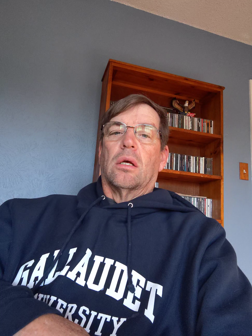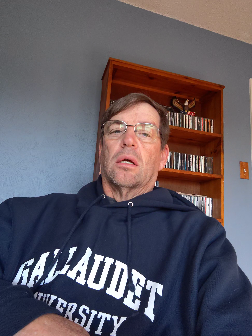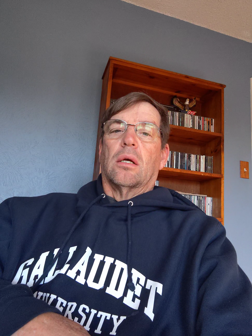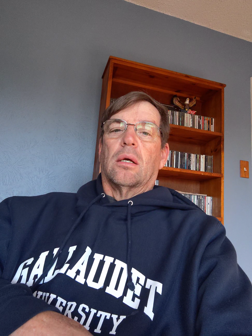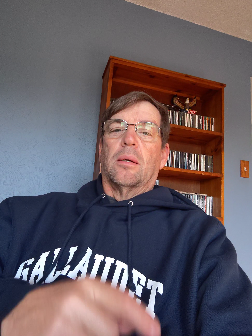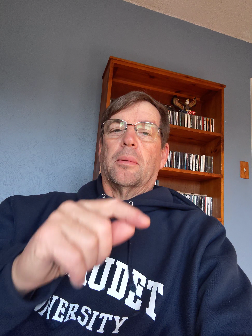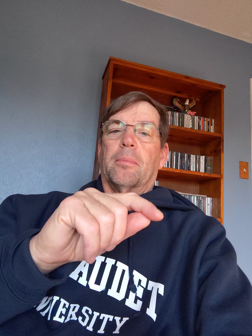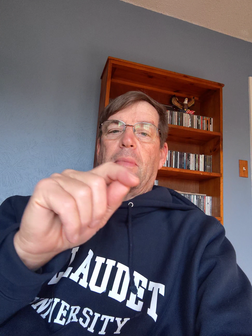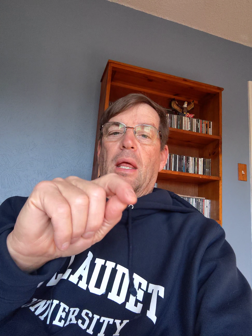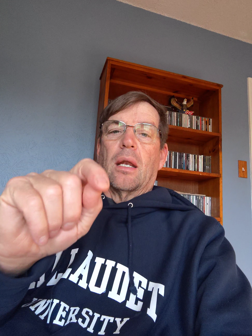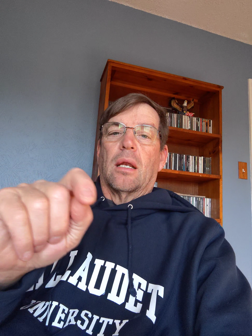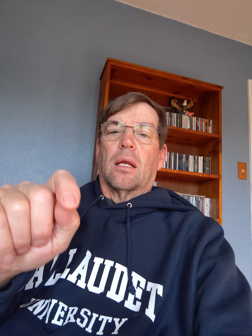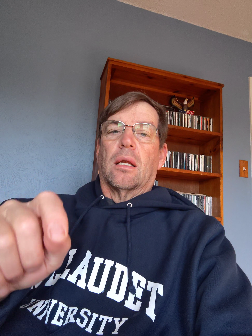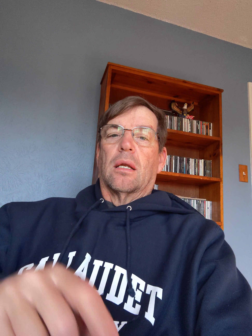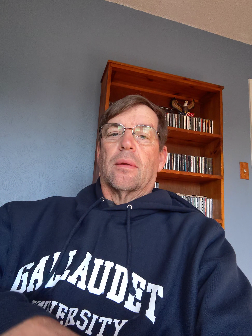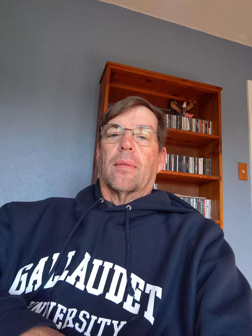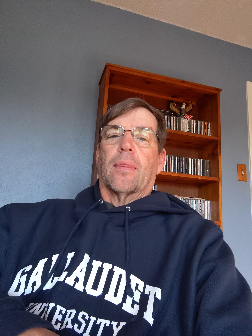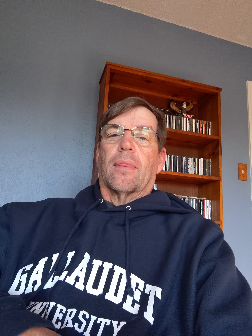pen